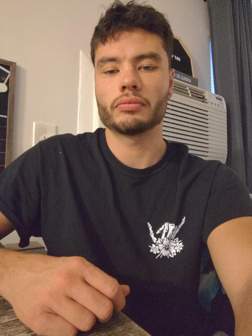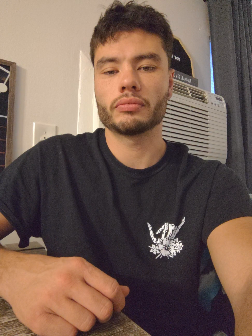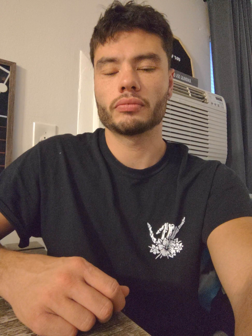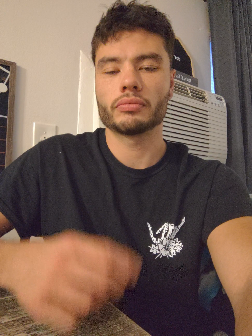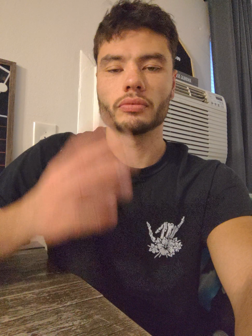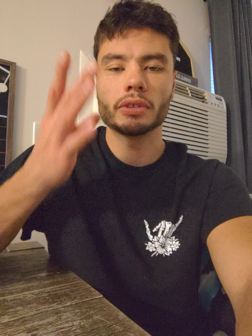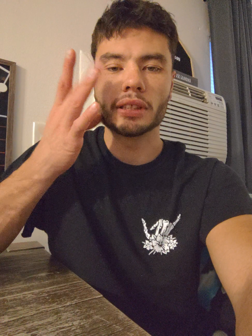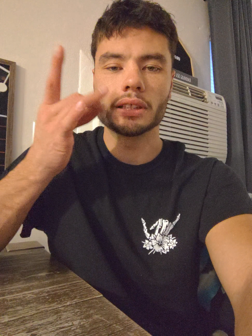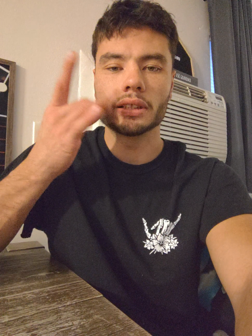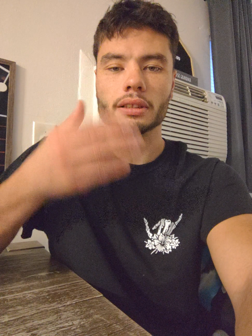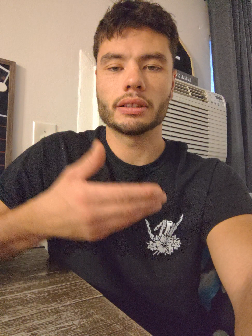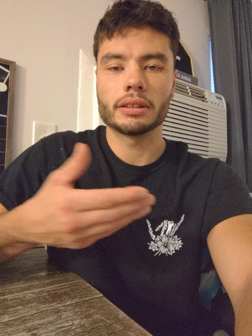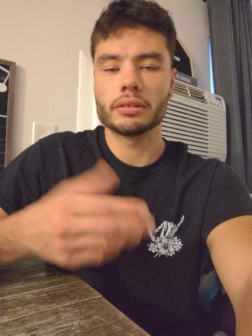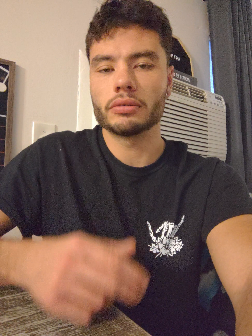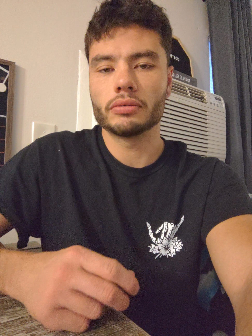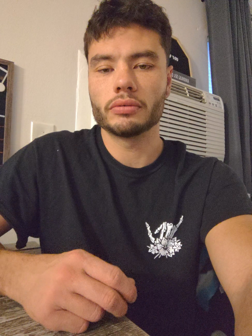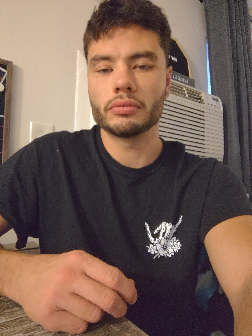kitty